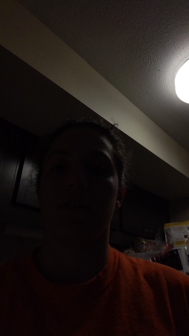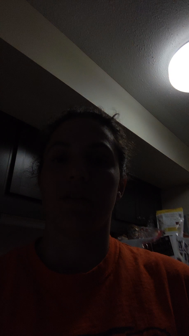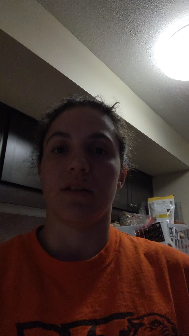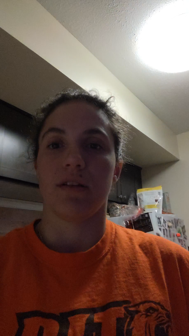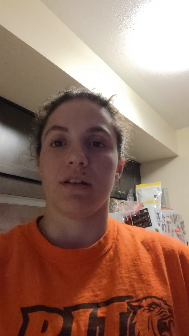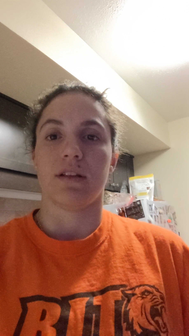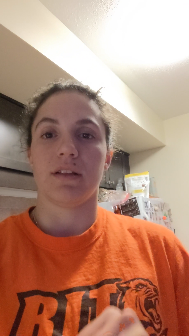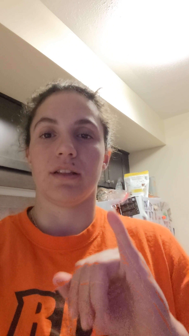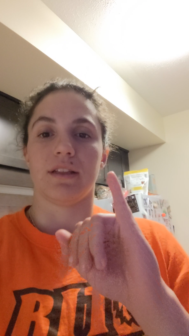is